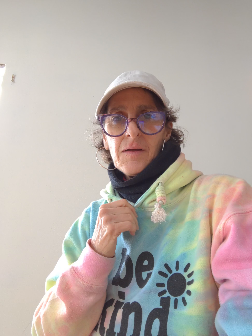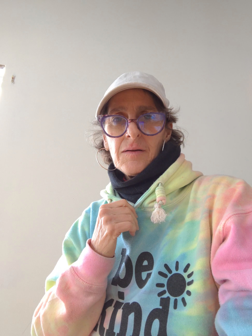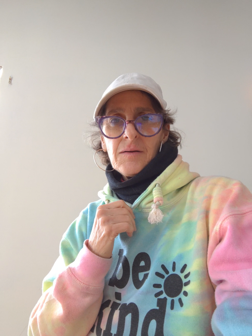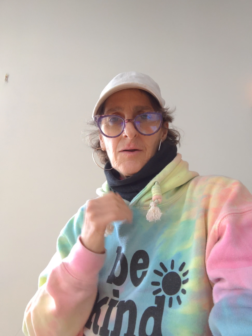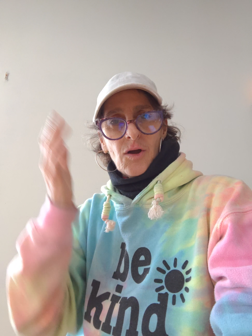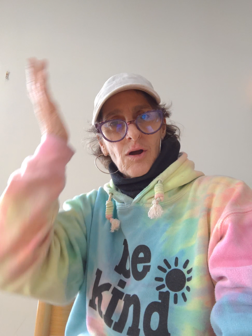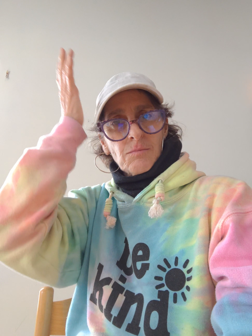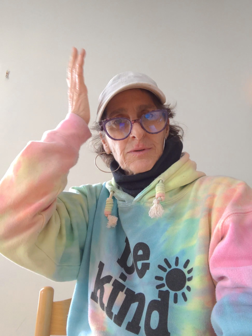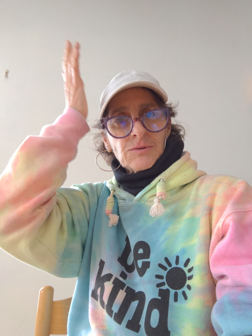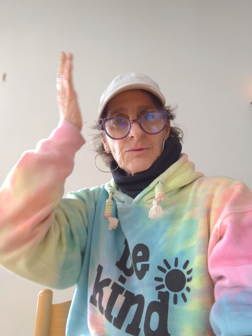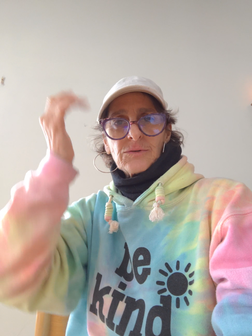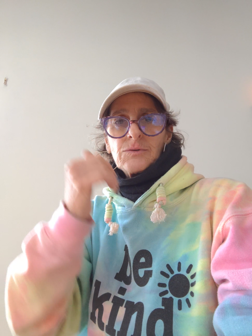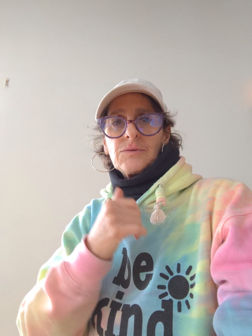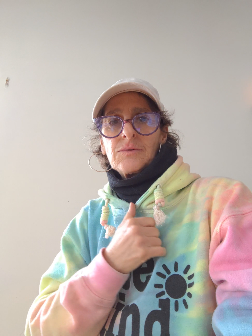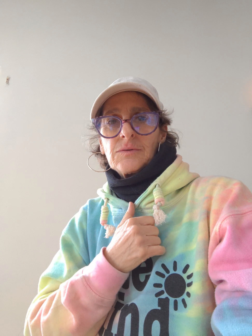garbage